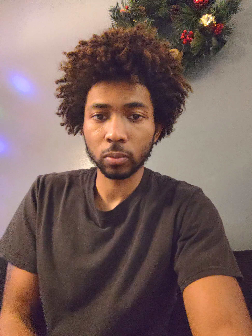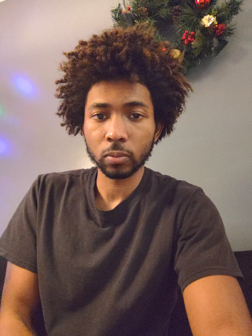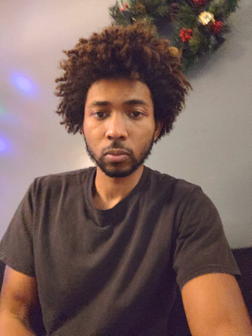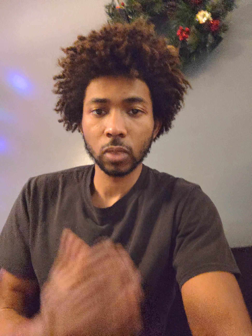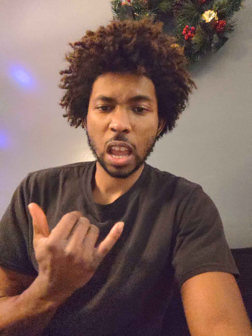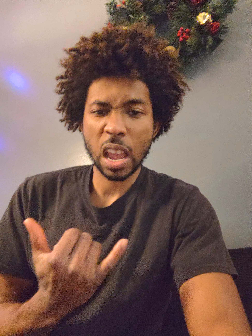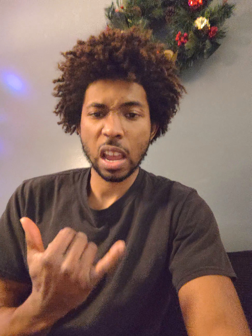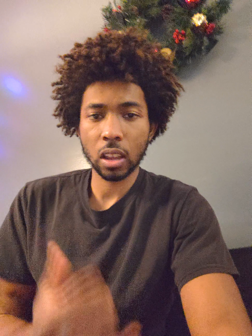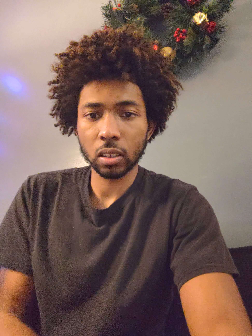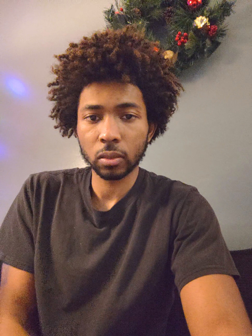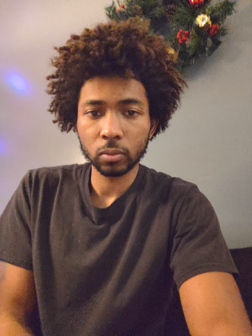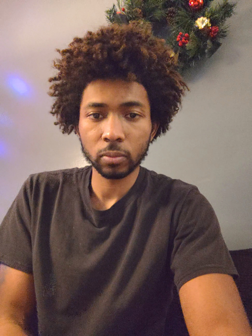now